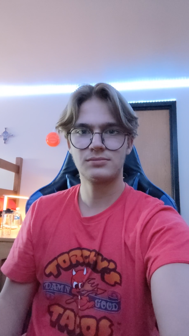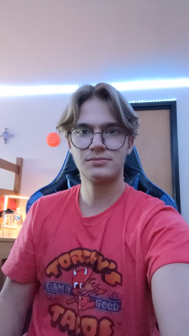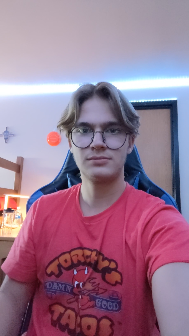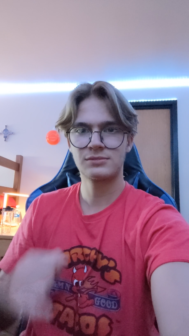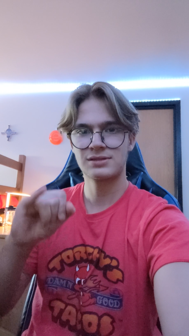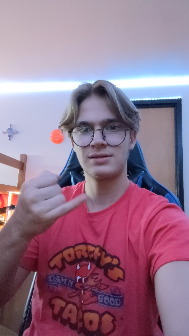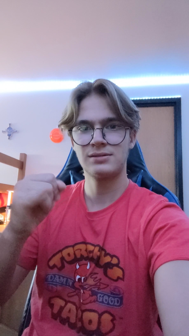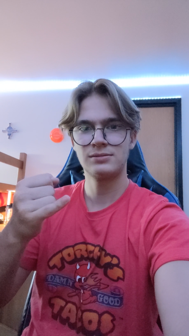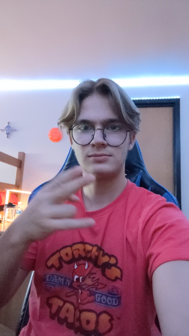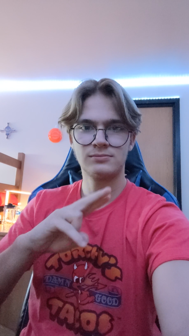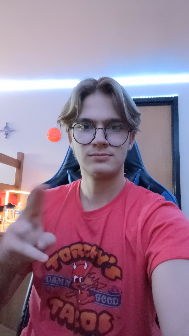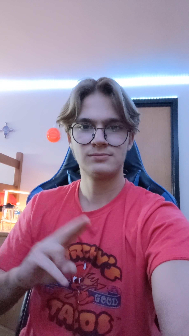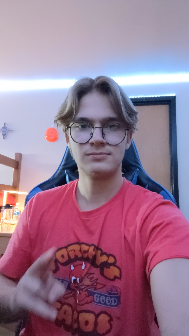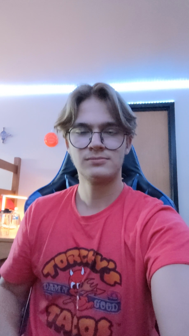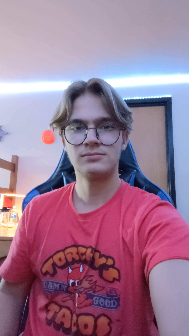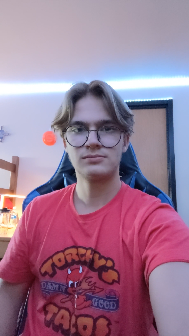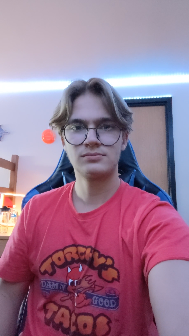jelly